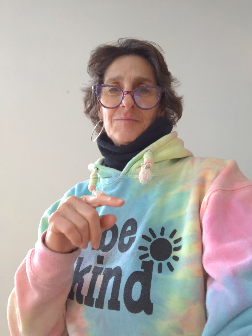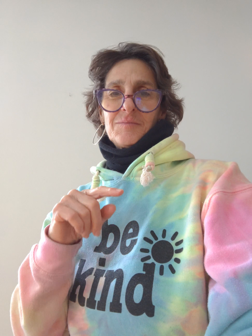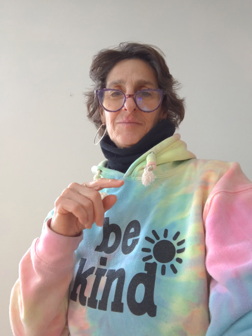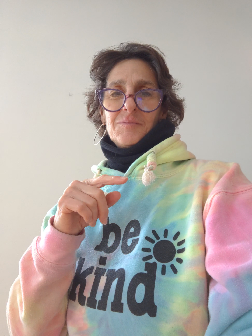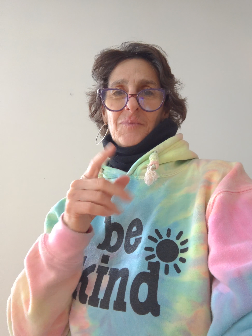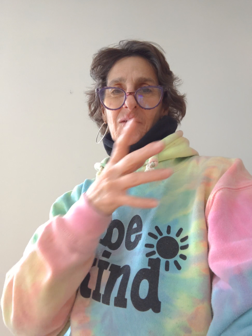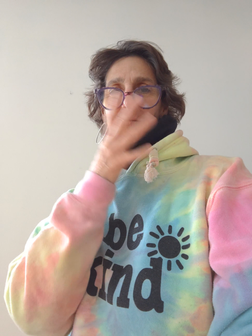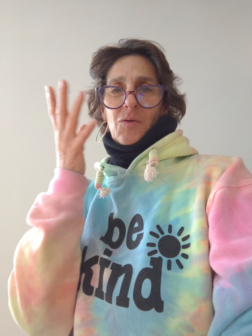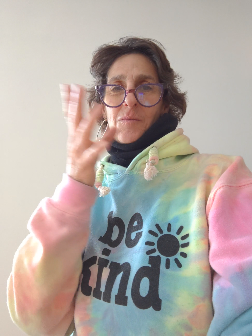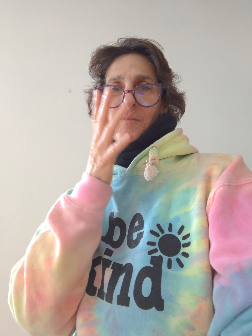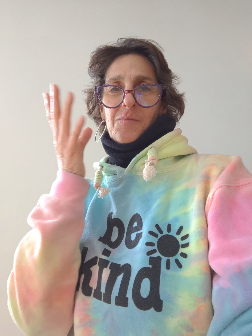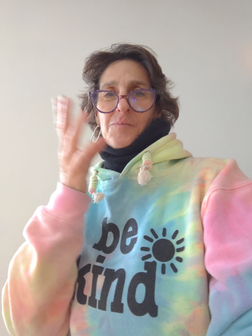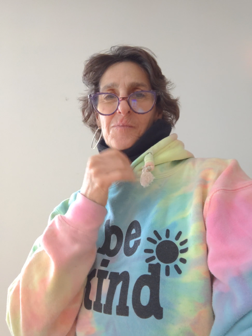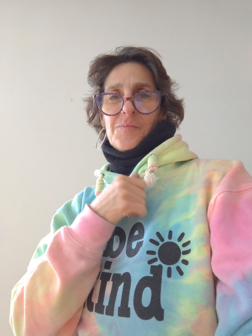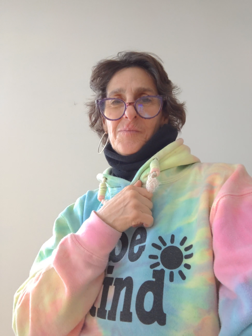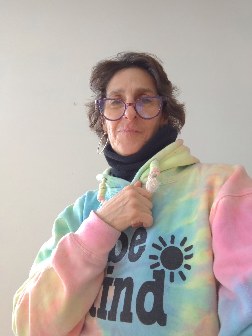farm